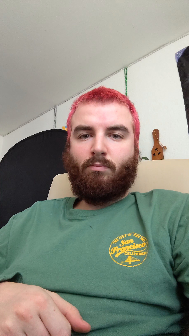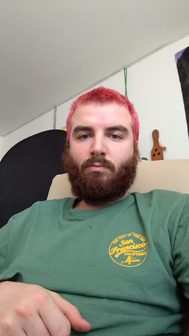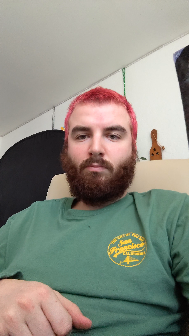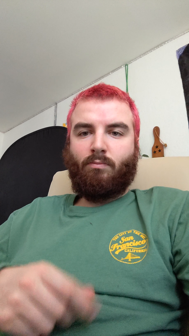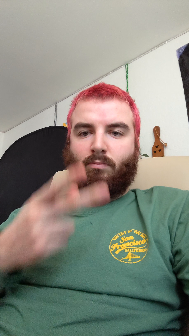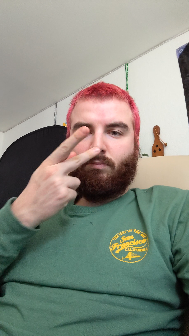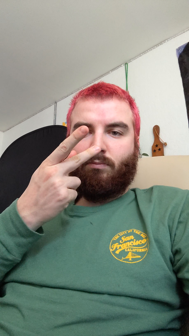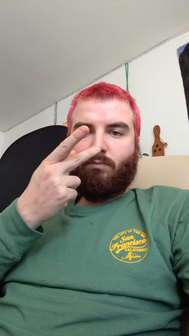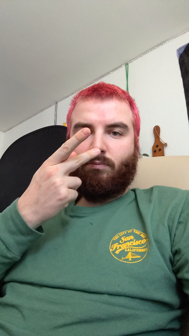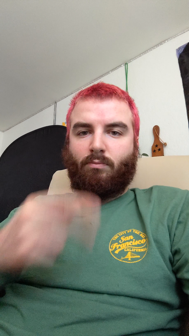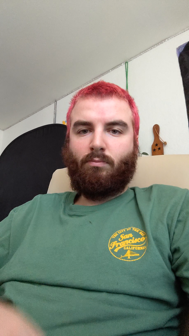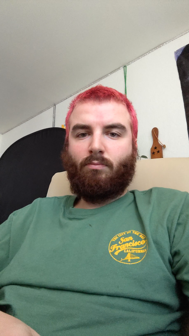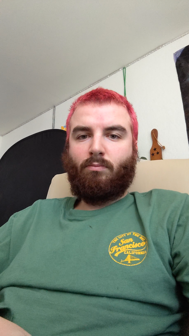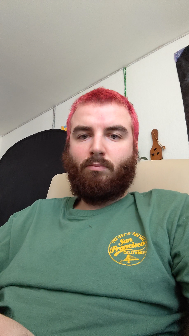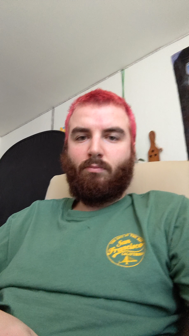penis